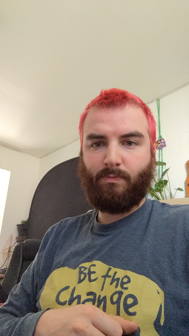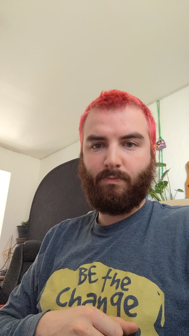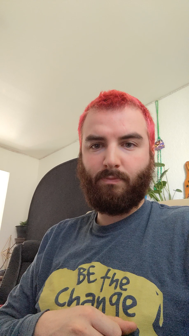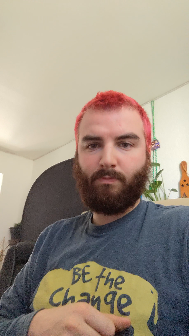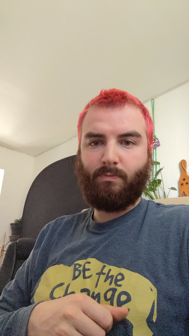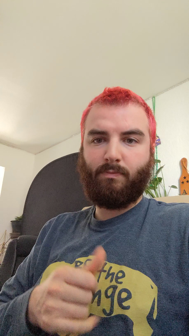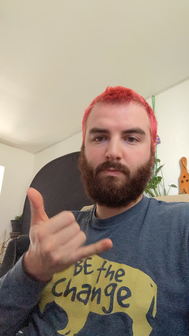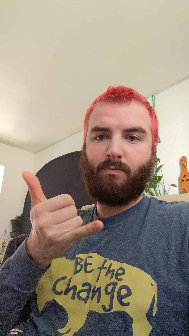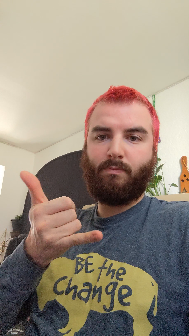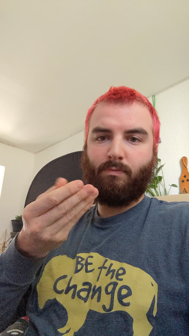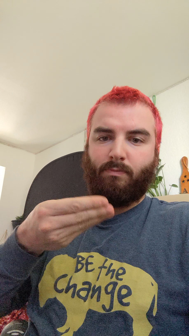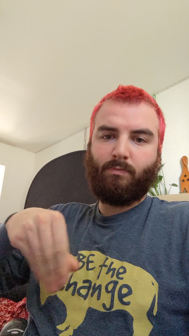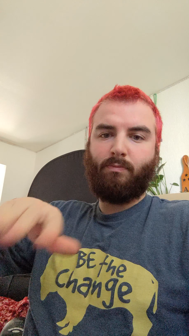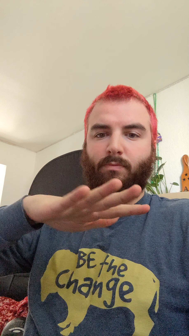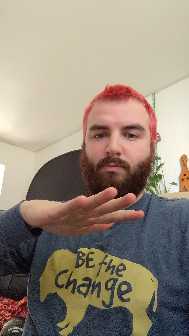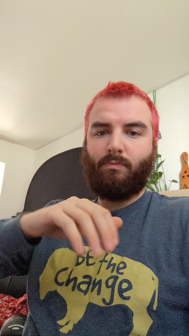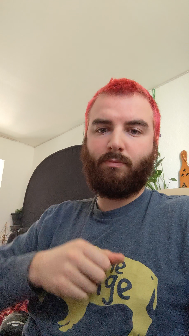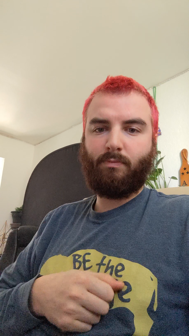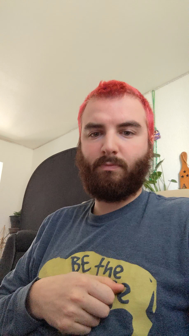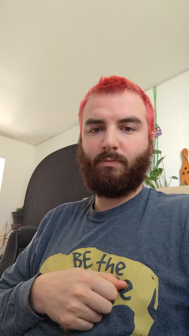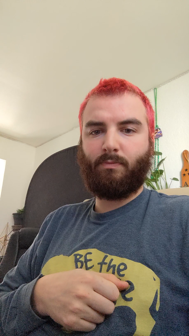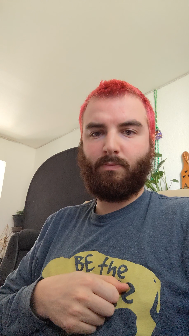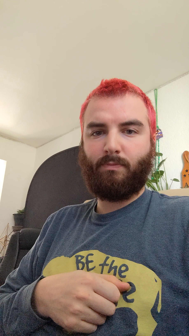playground